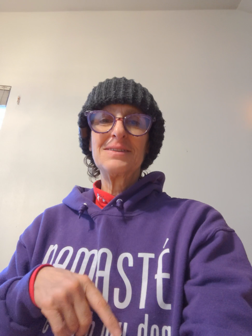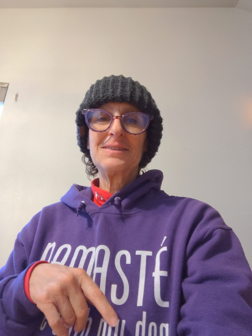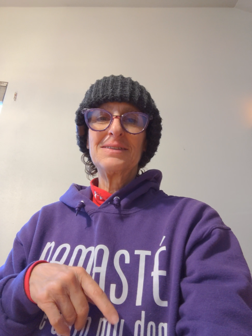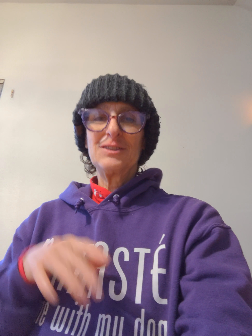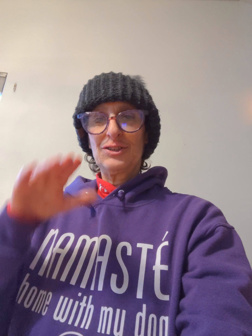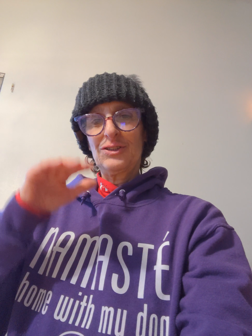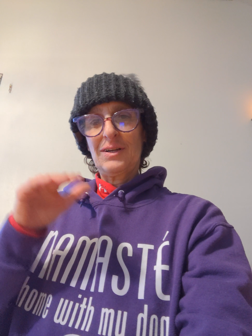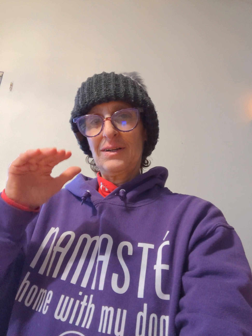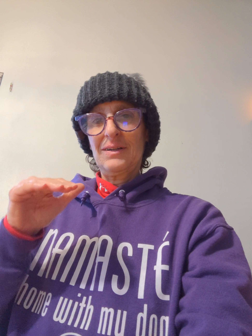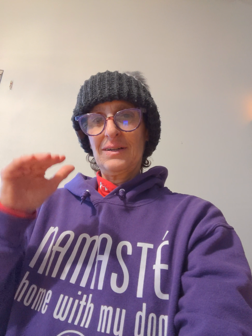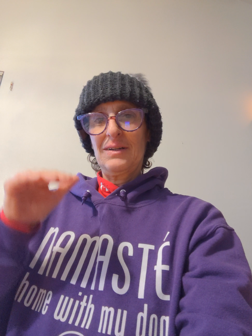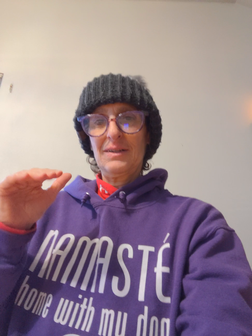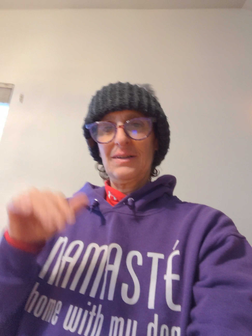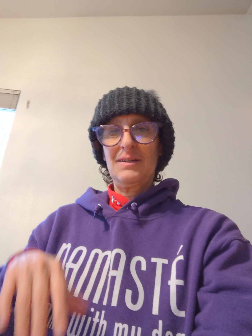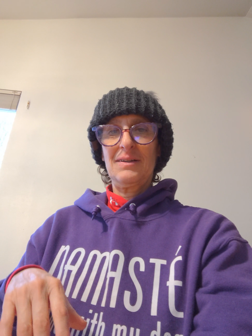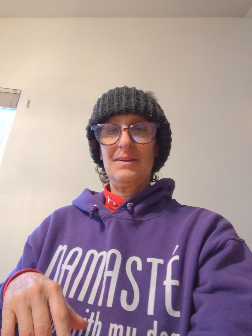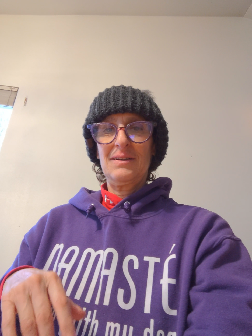child